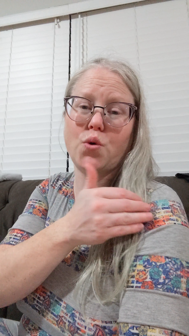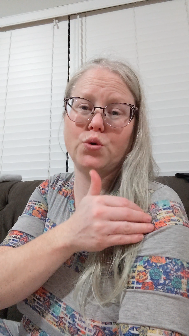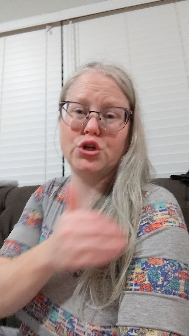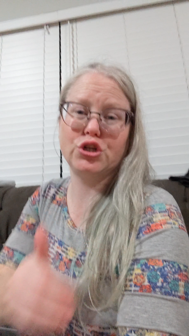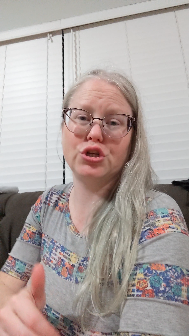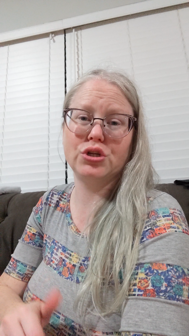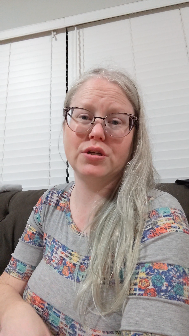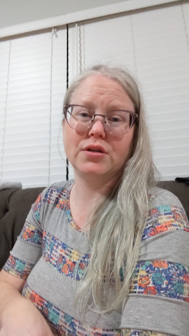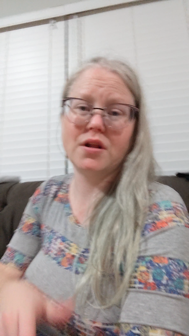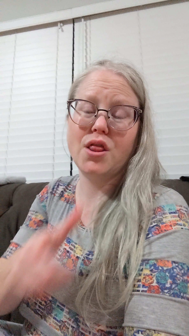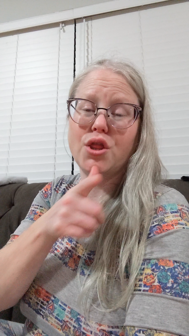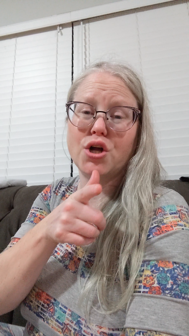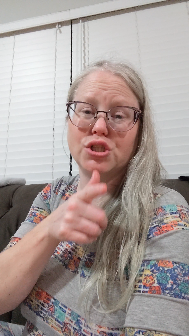lunch